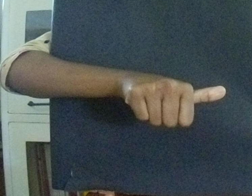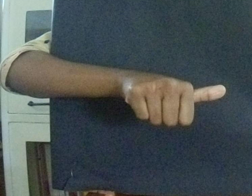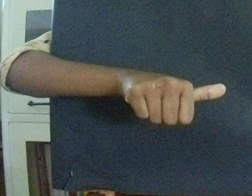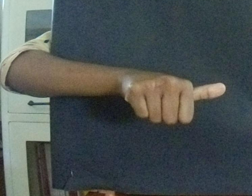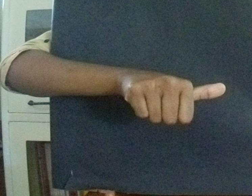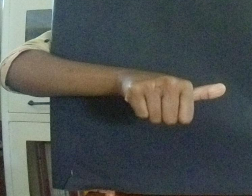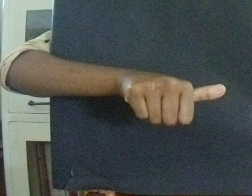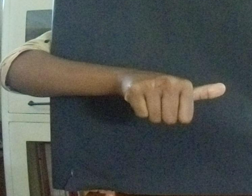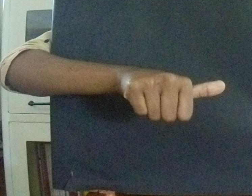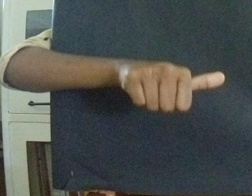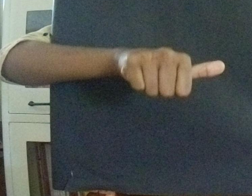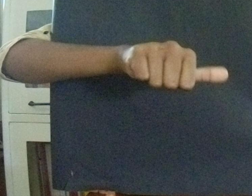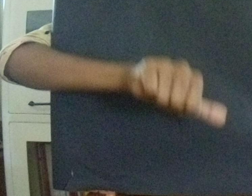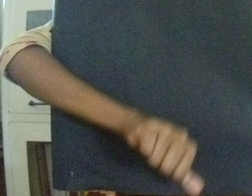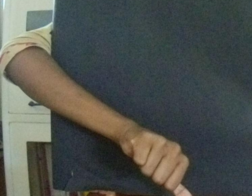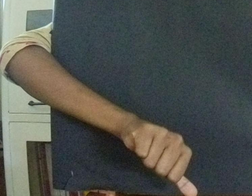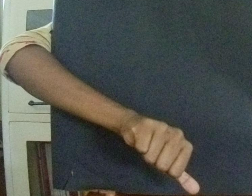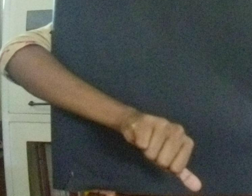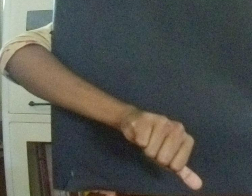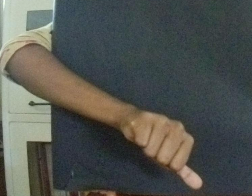lose